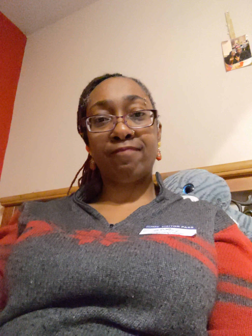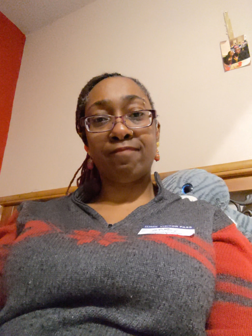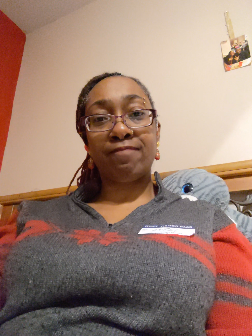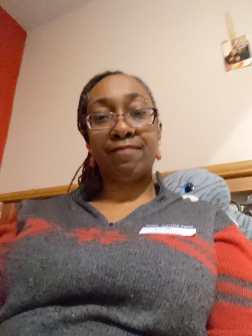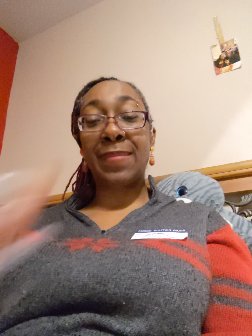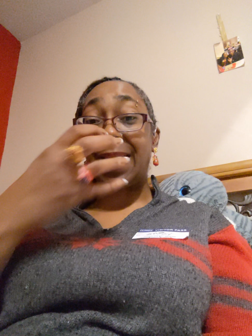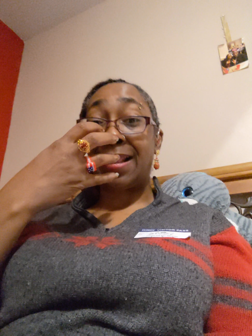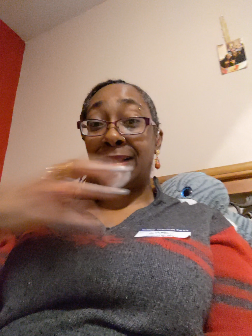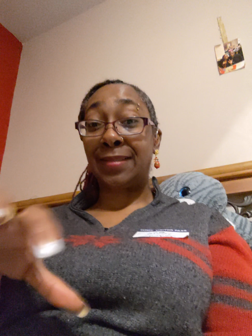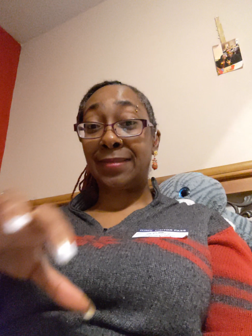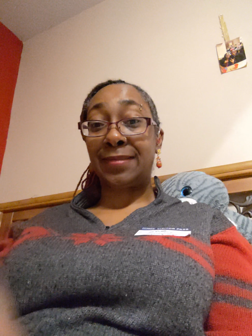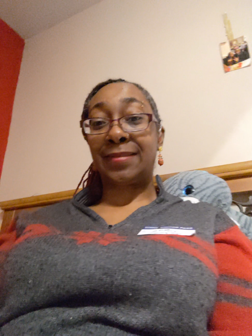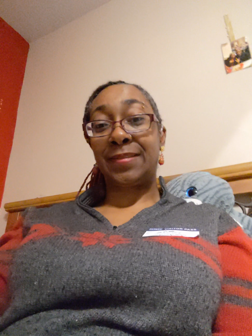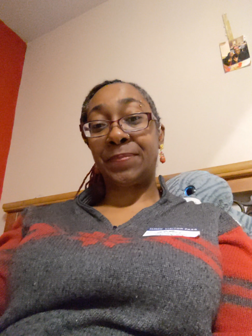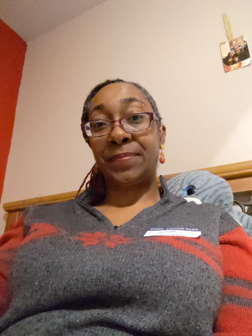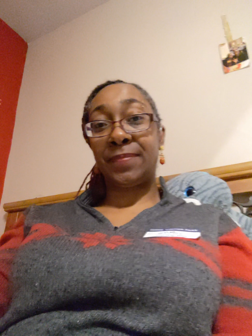hot